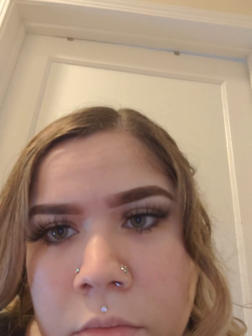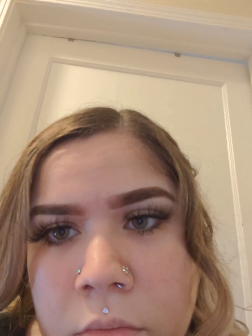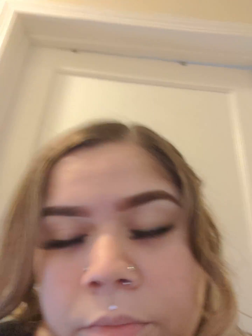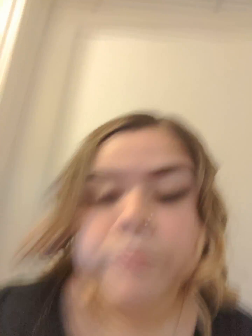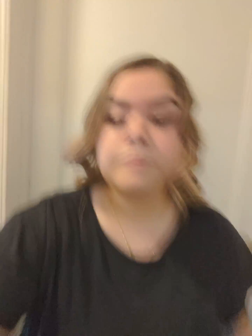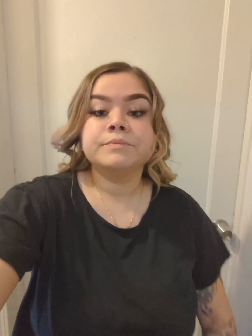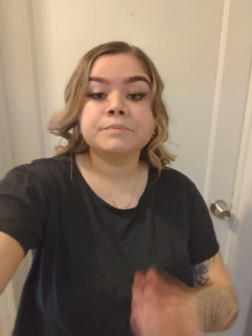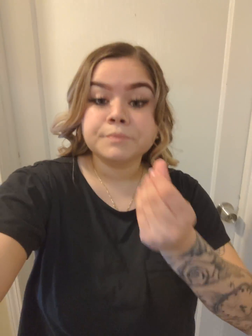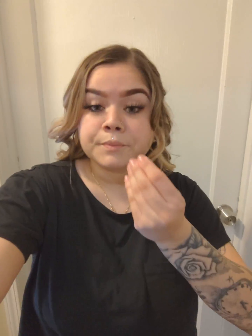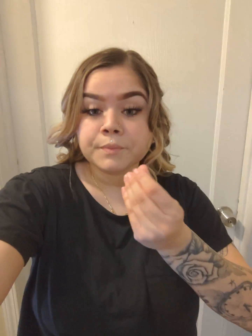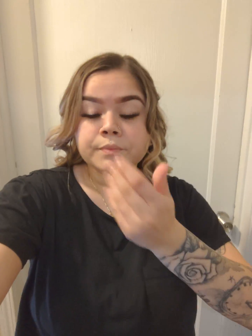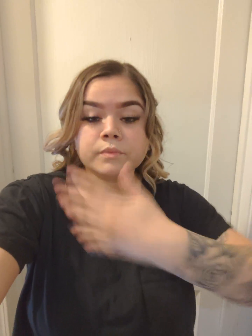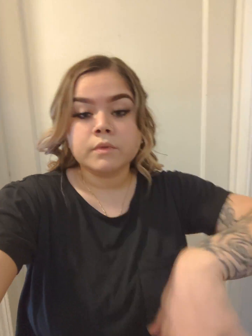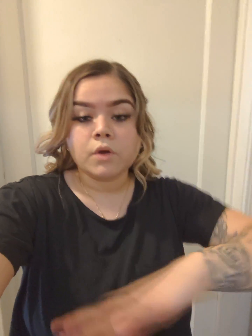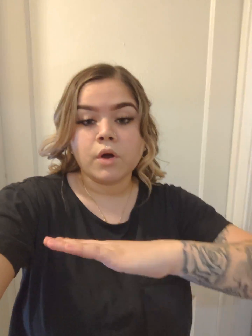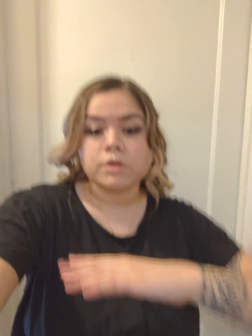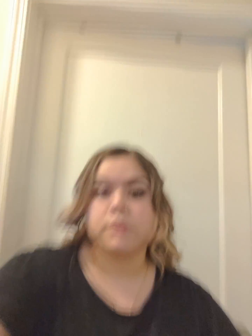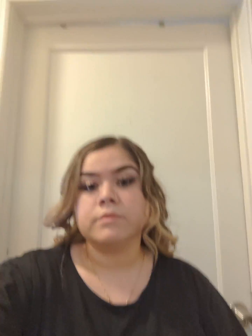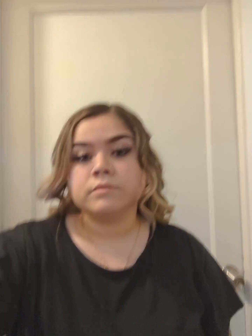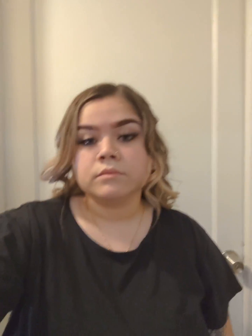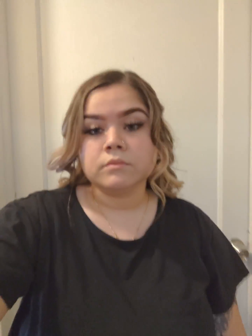garden